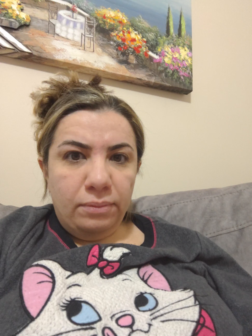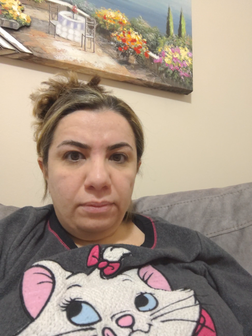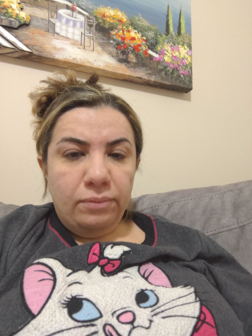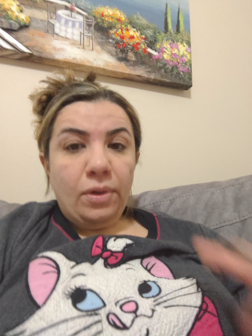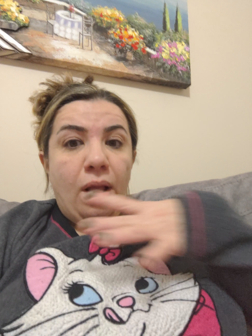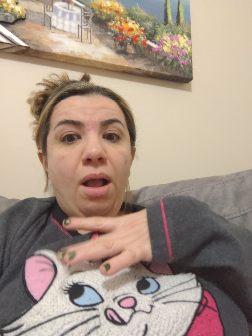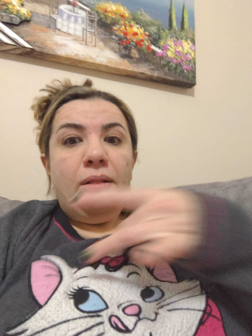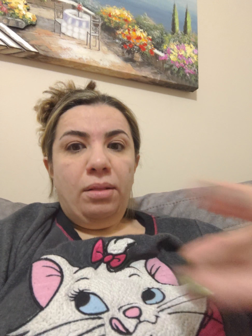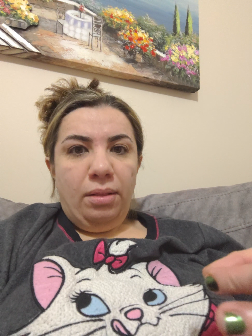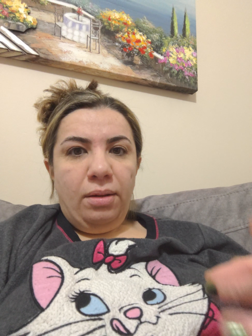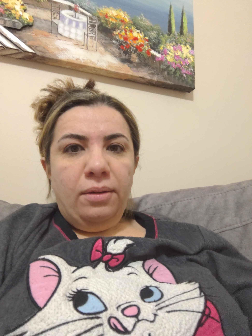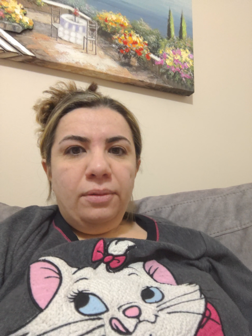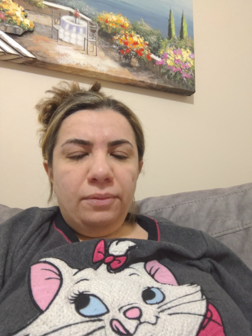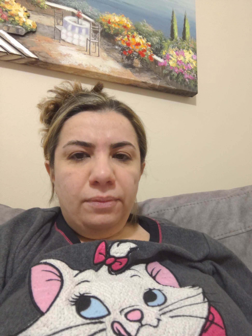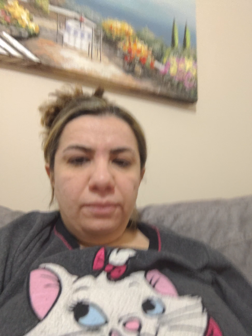like